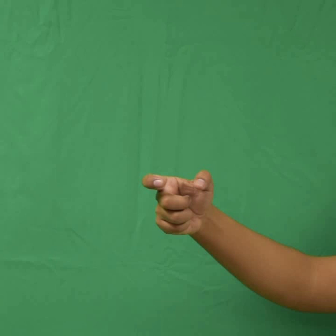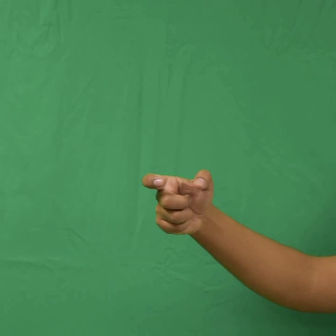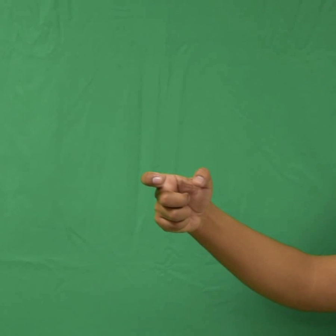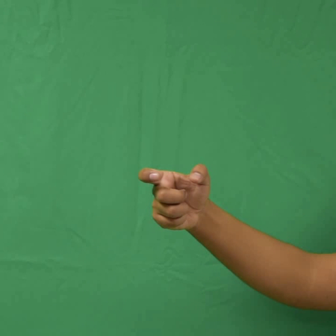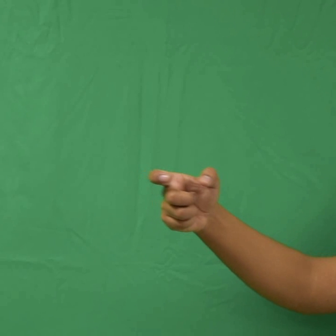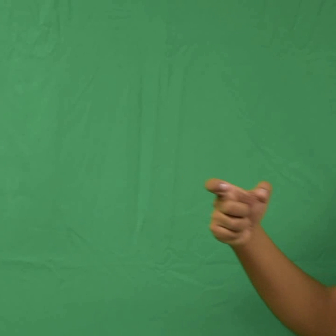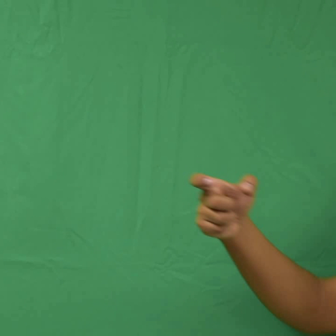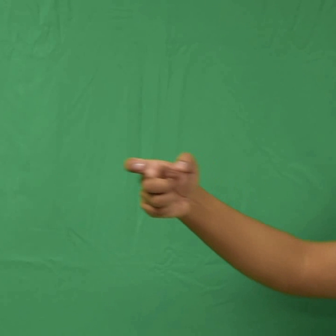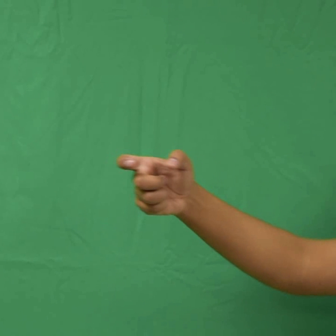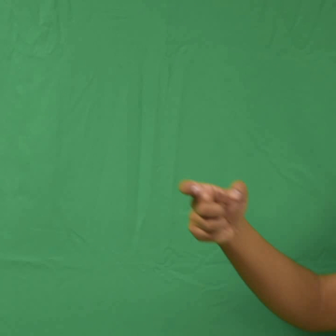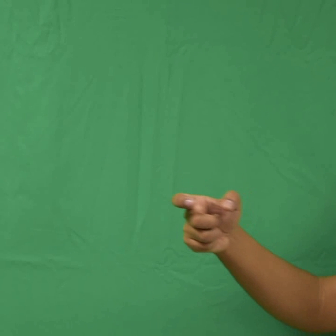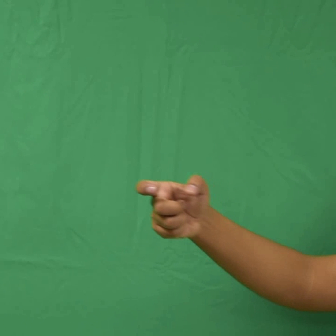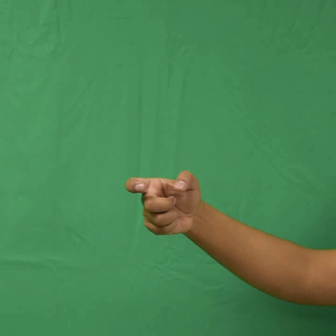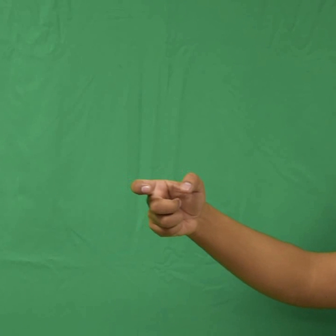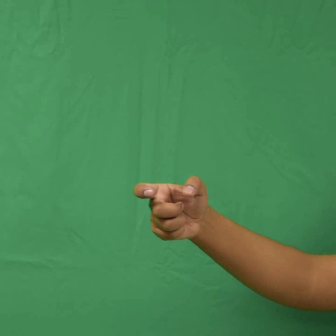X